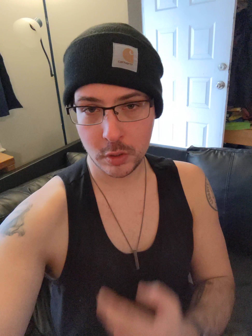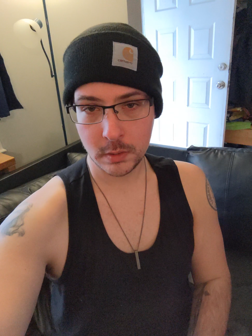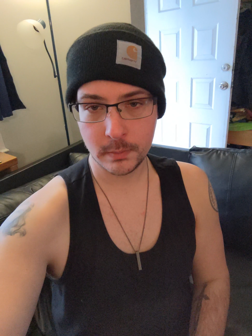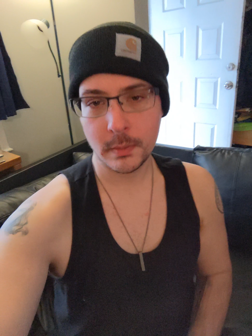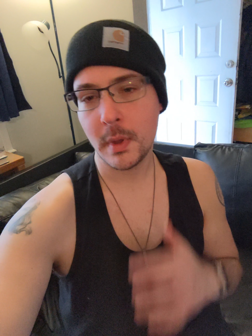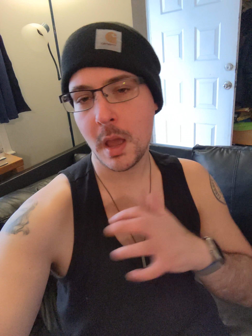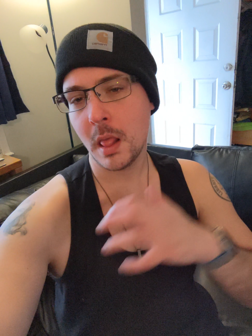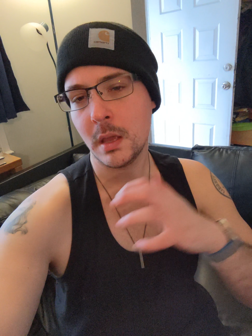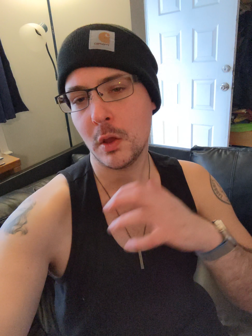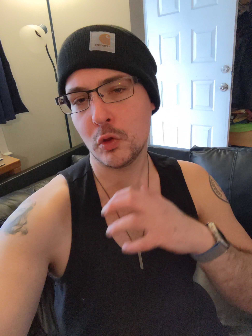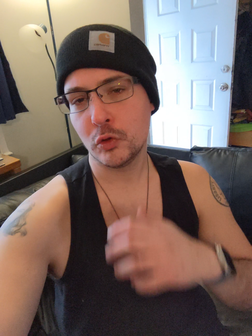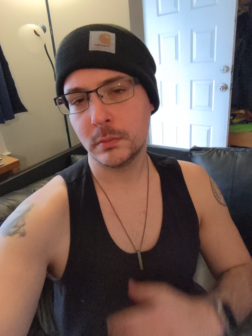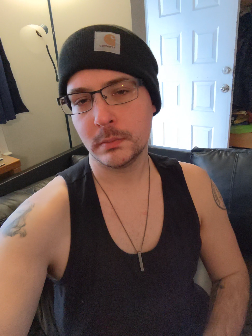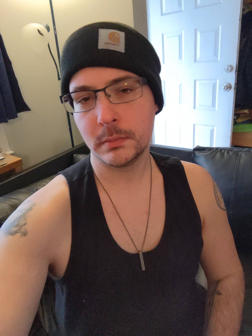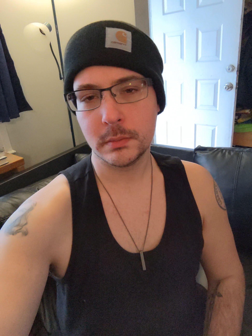alligator